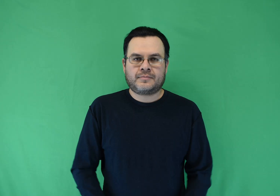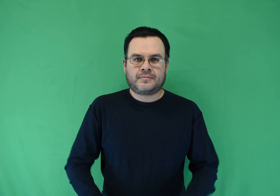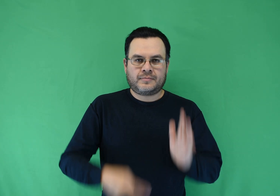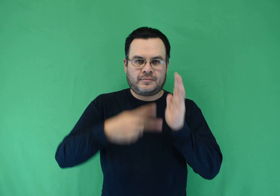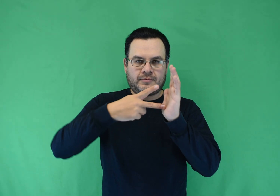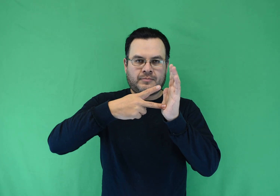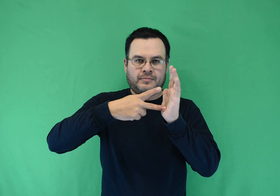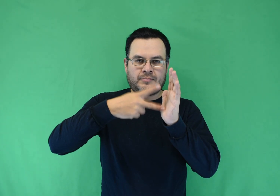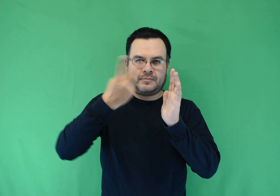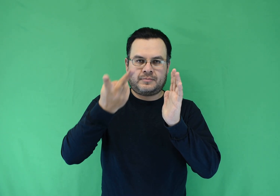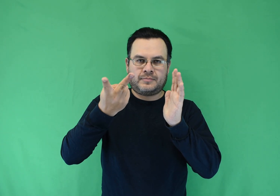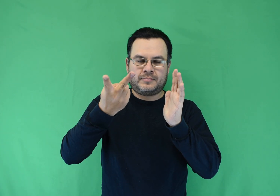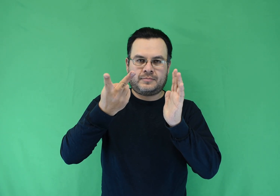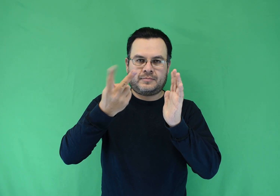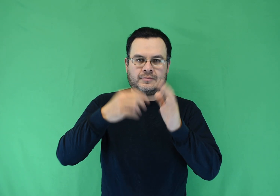otra vez